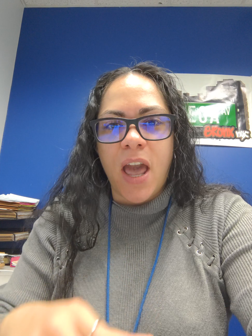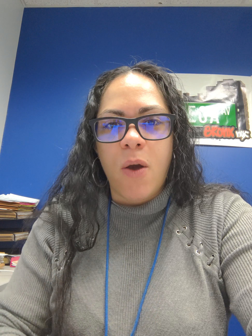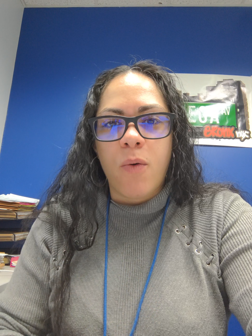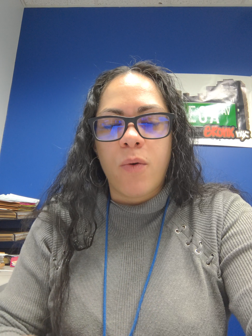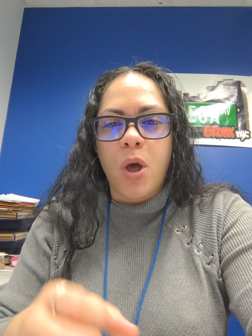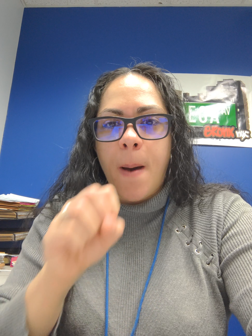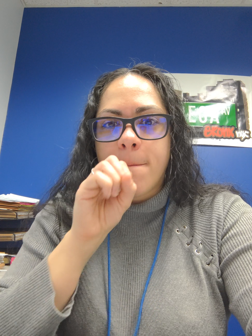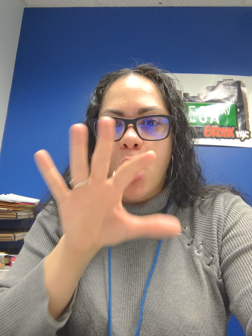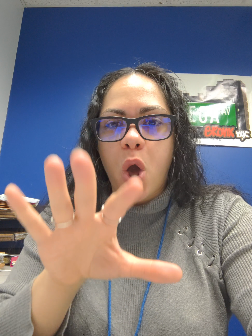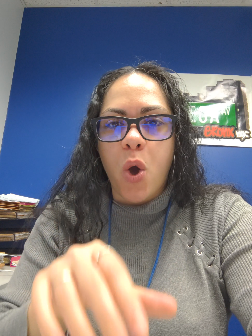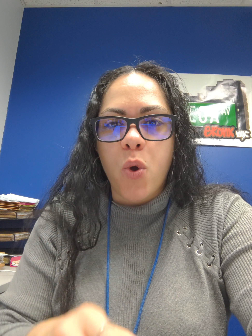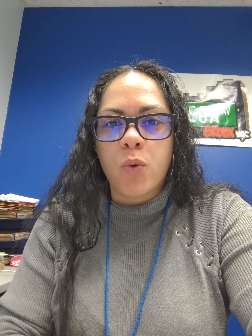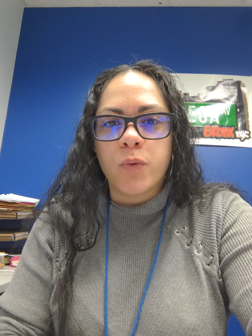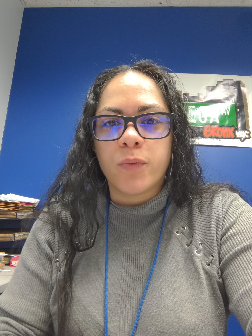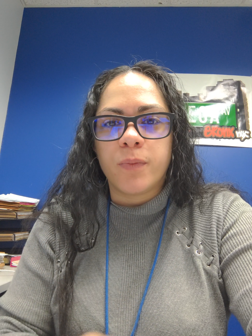blow